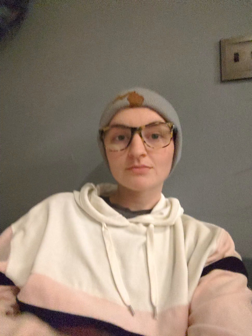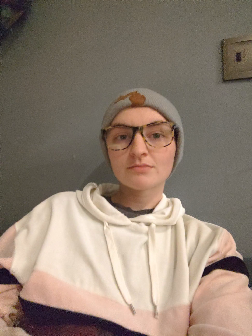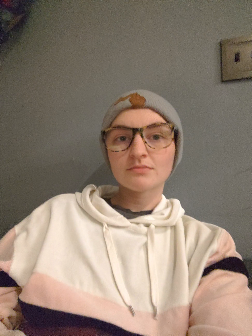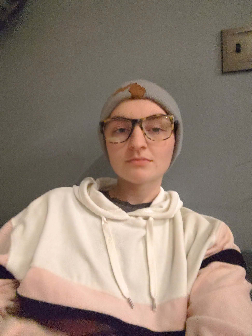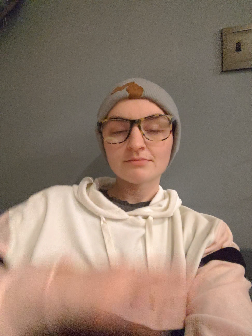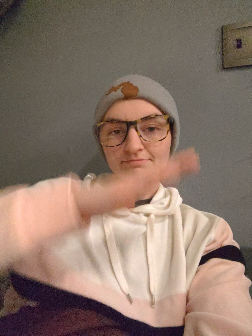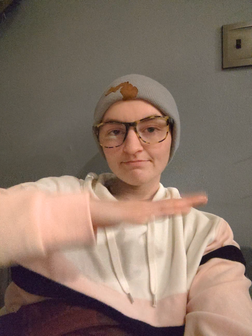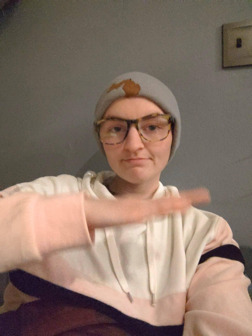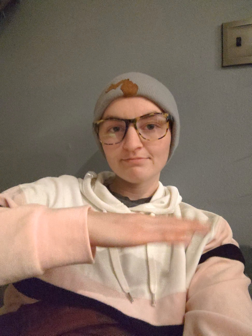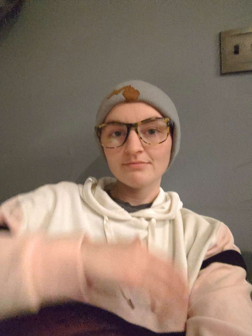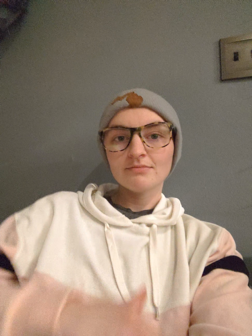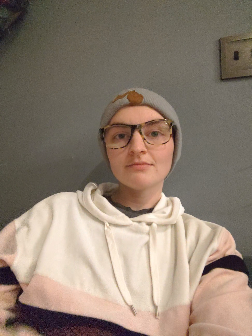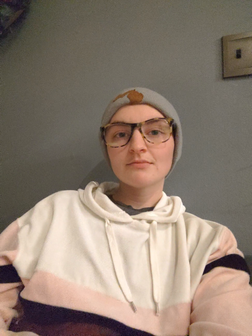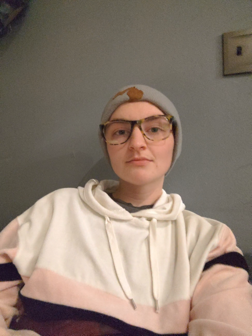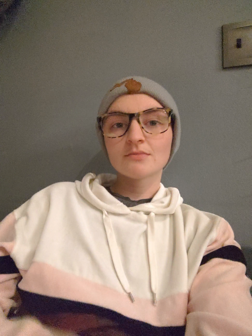table